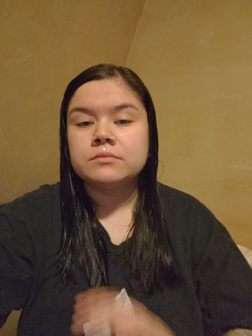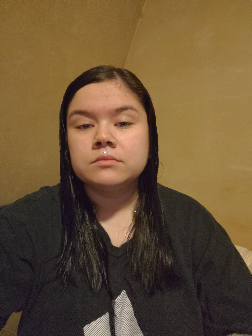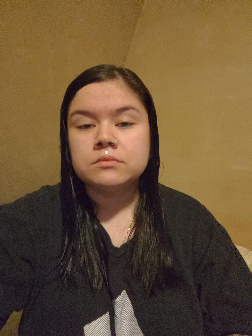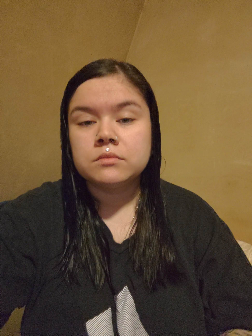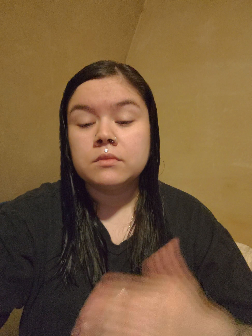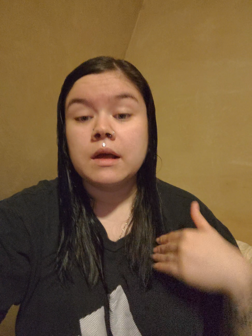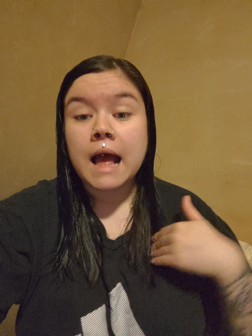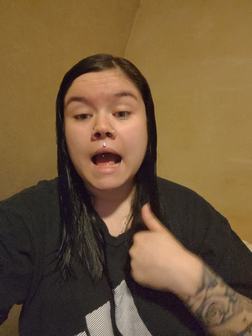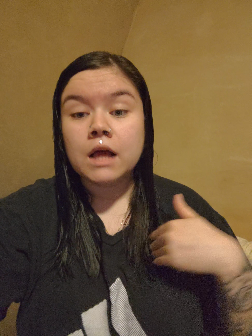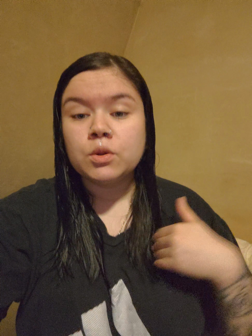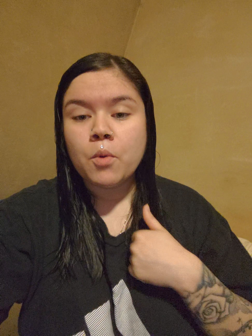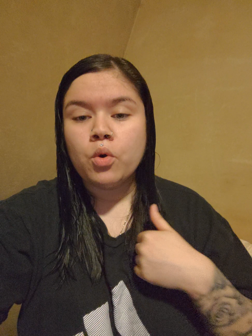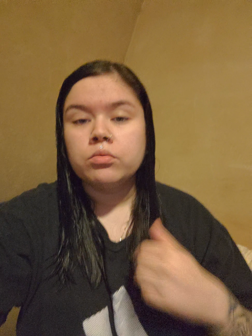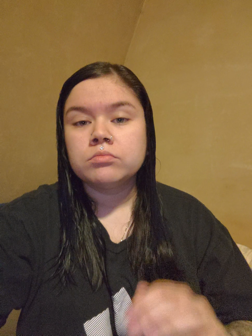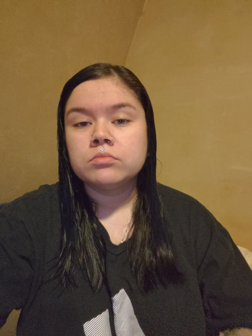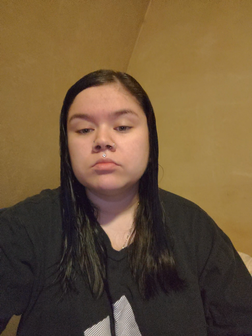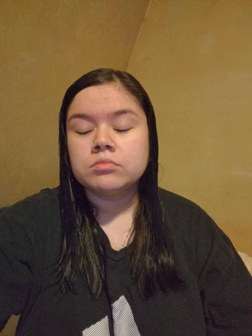animal